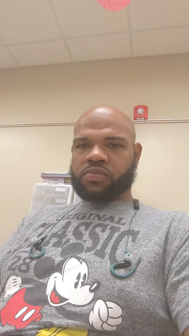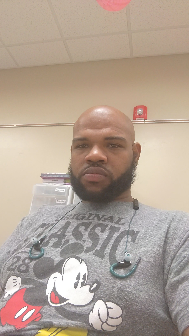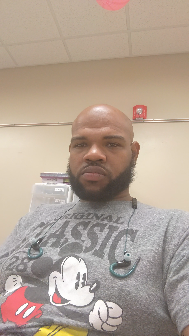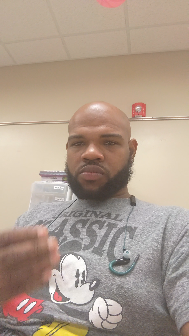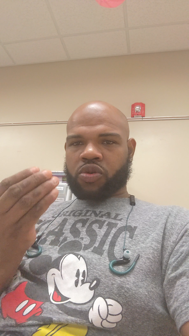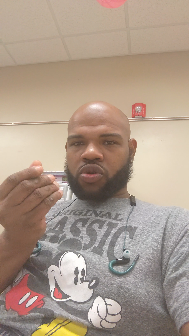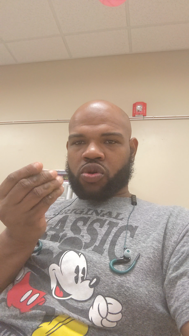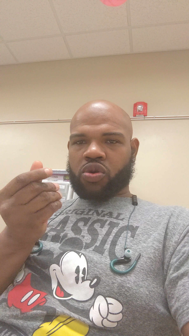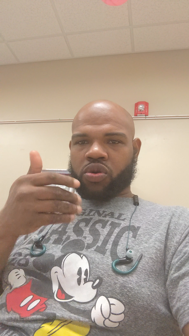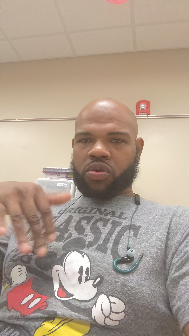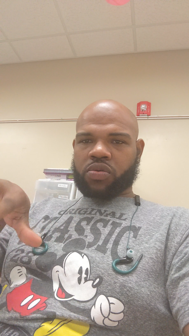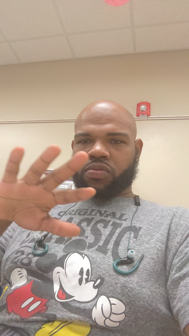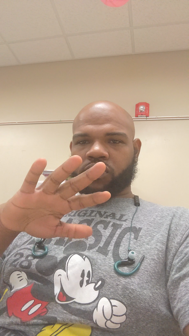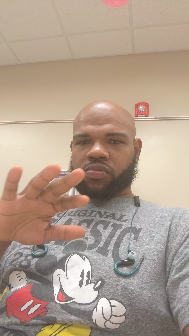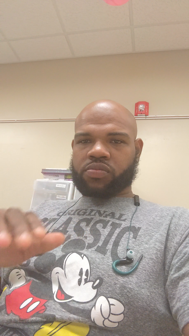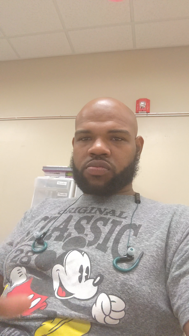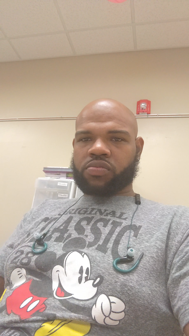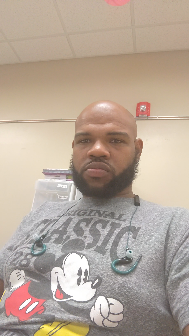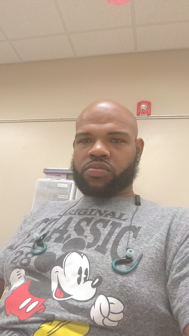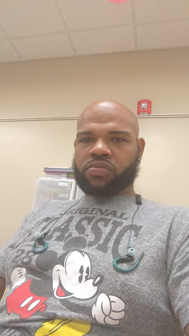garden